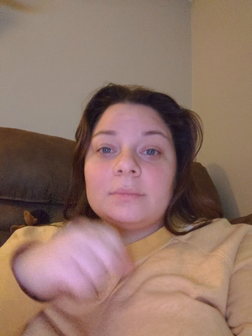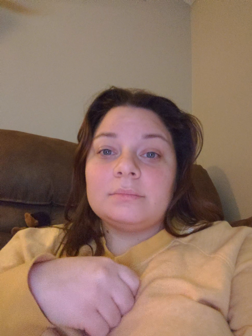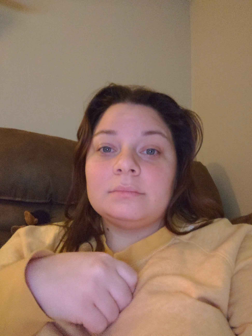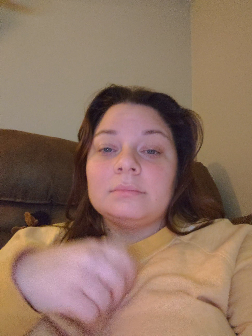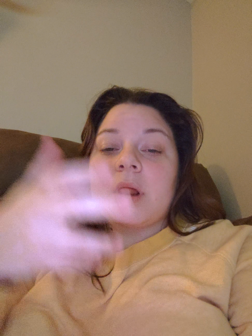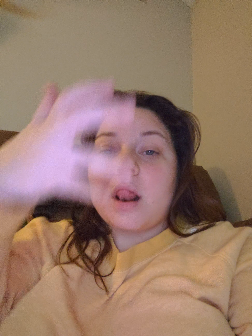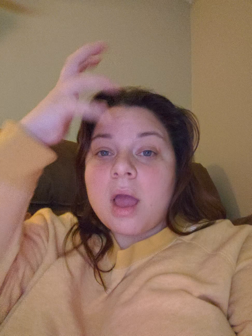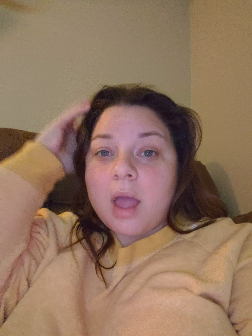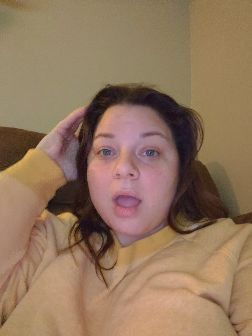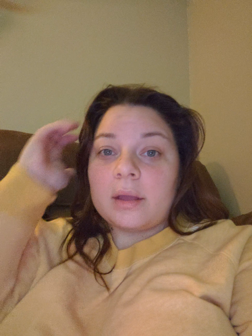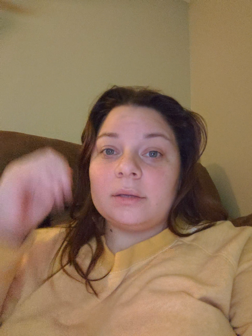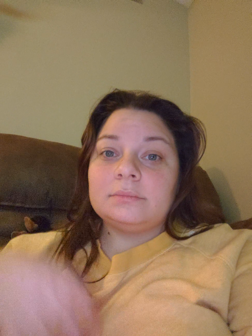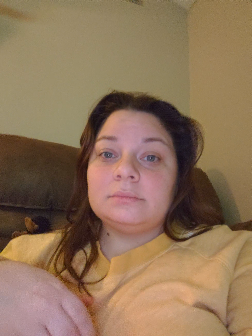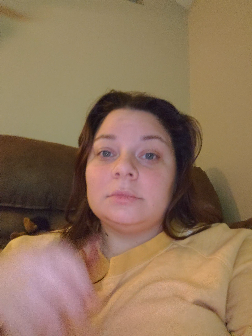lion